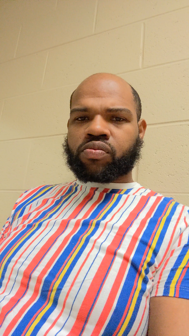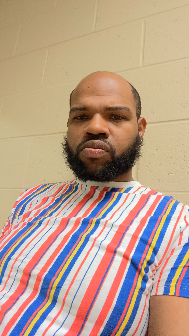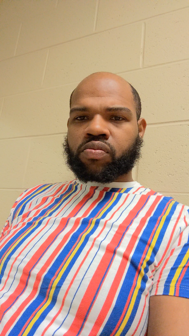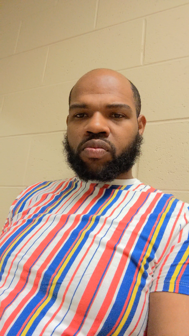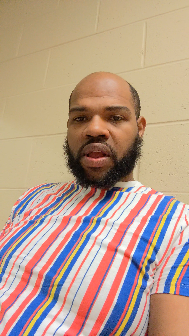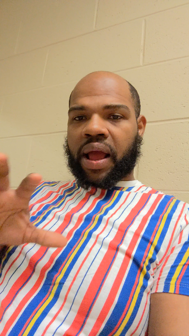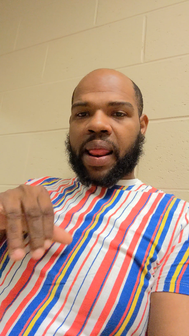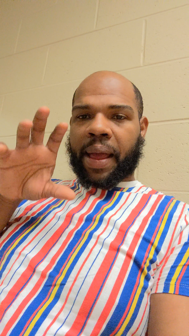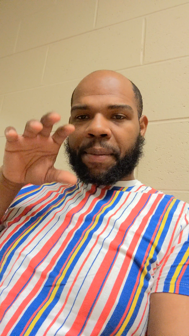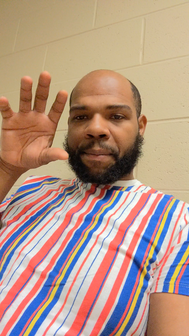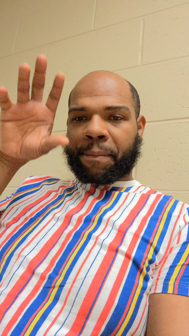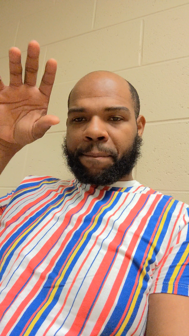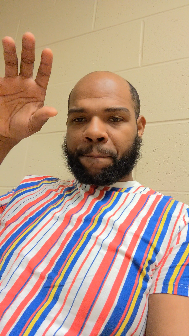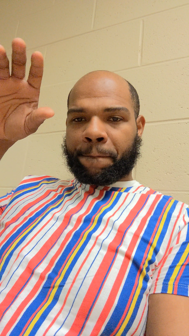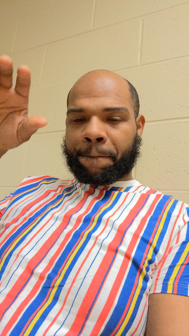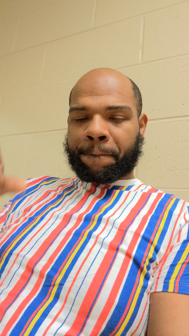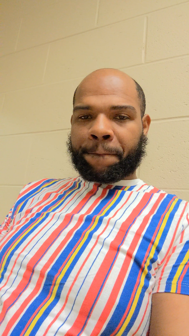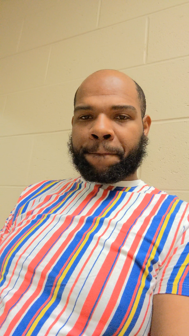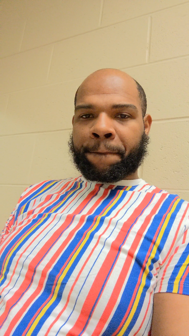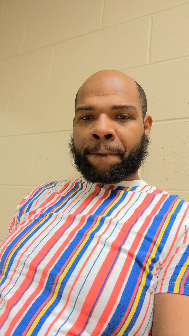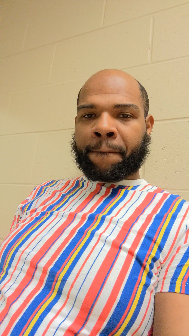climb